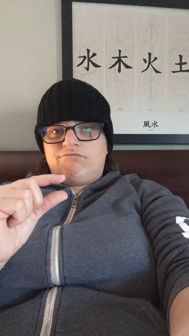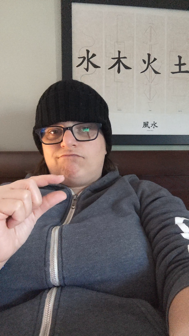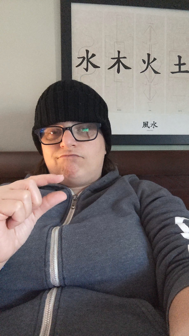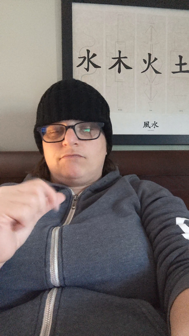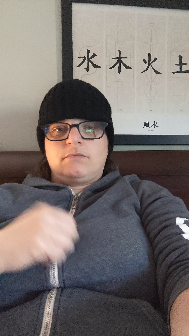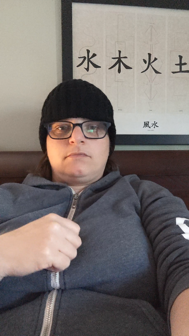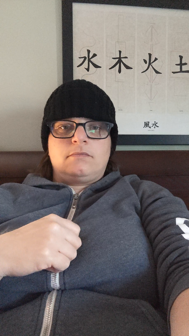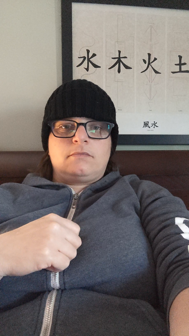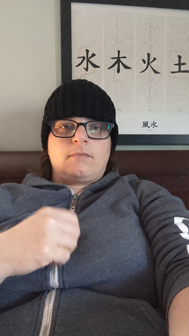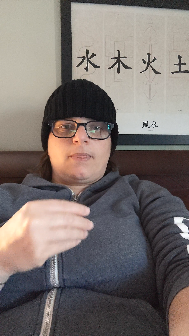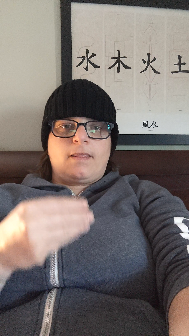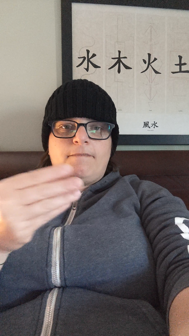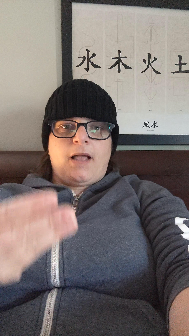buy